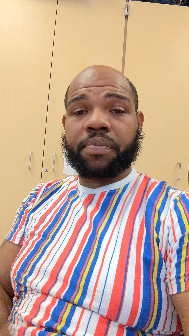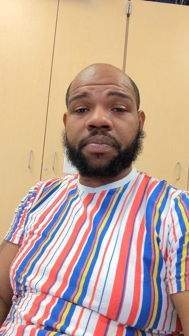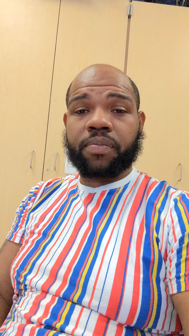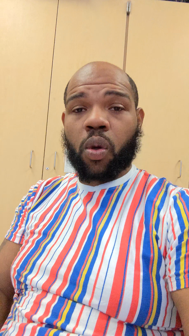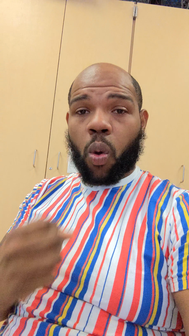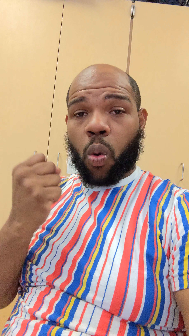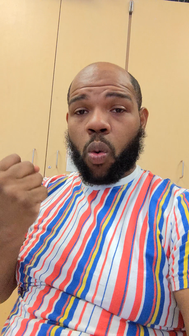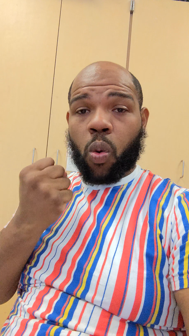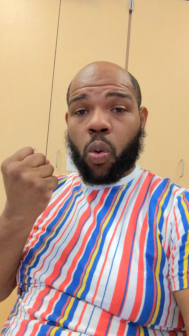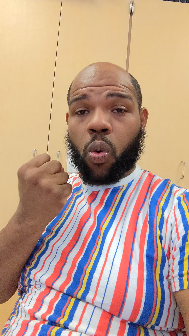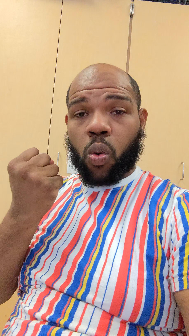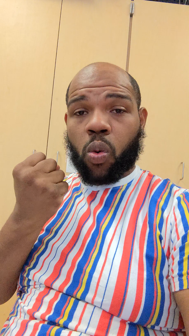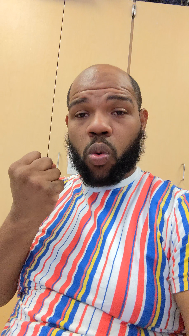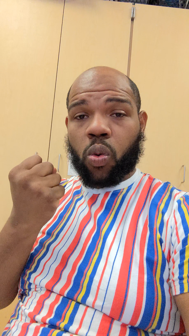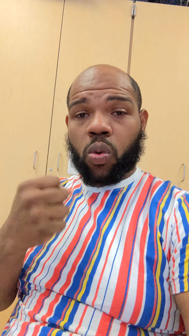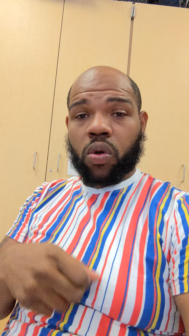hold